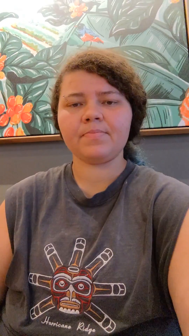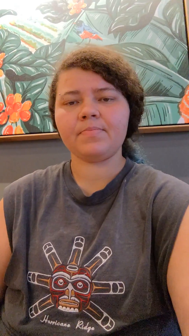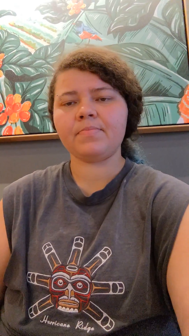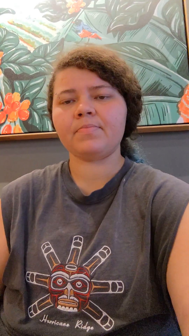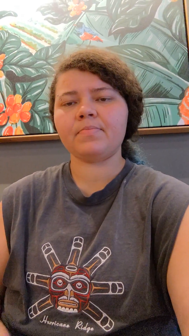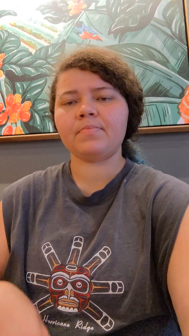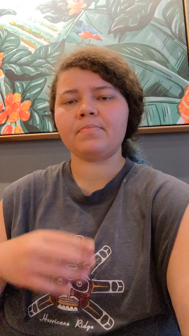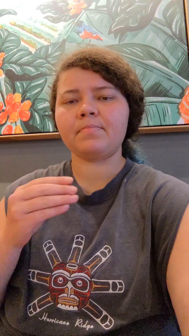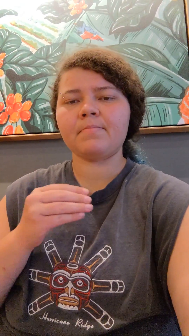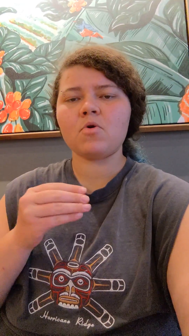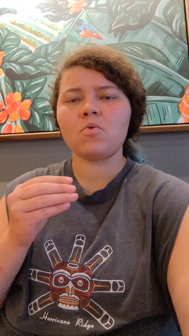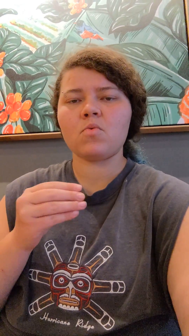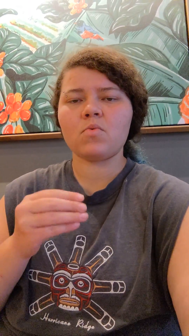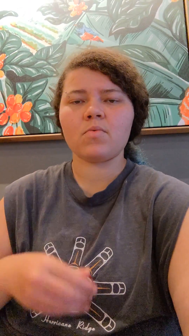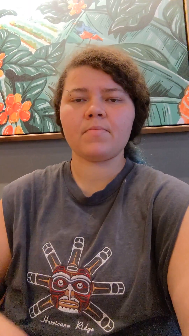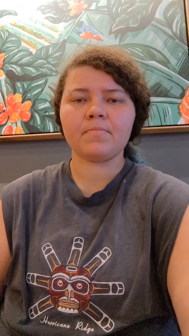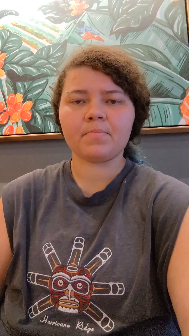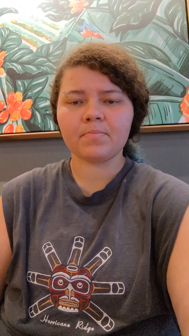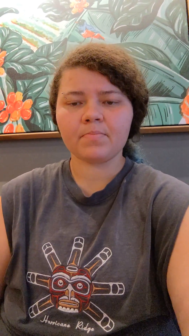more